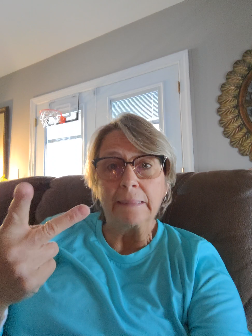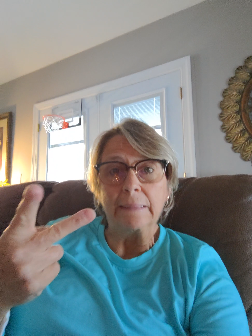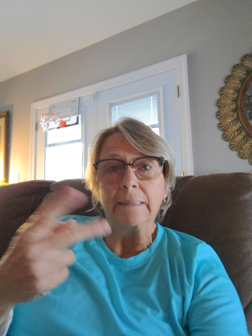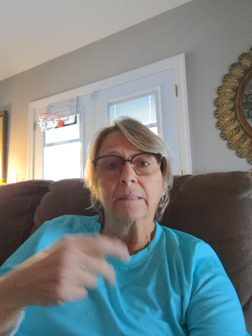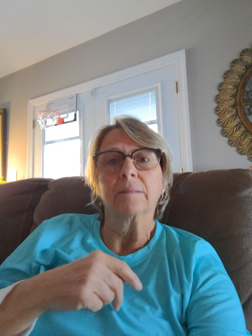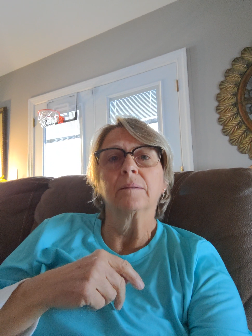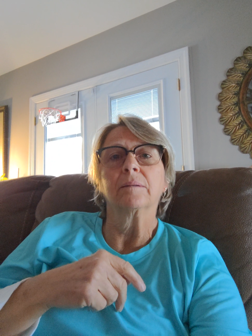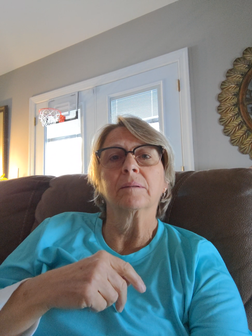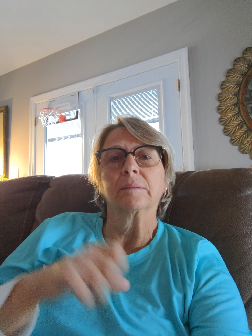see